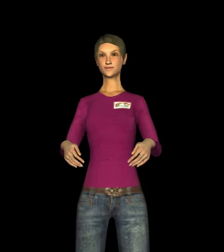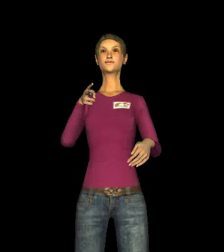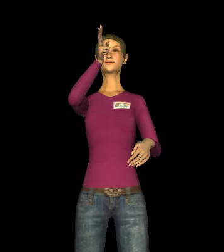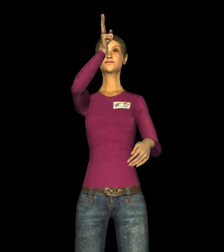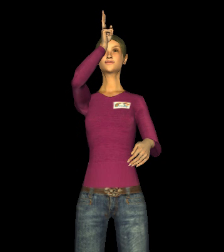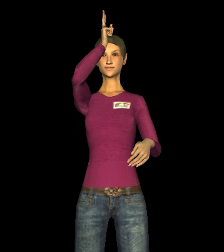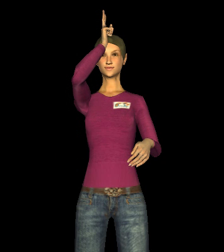غبي